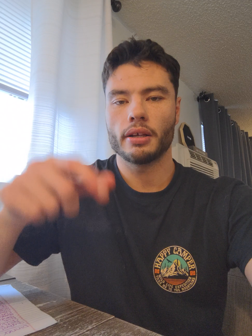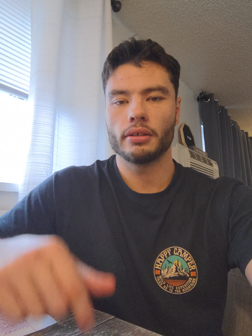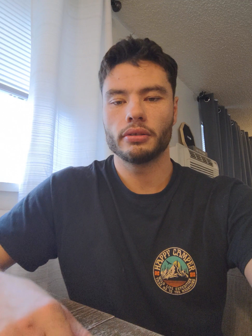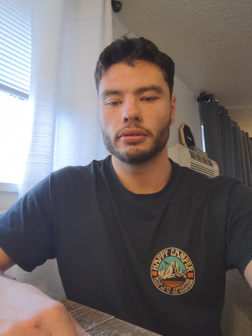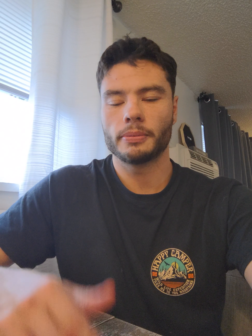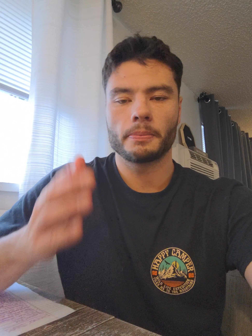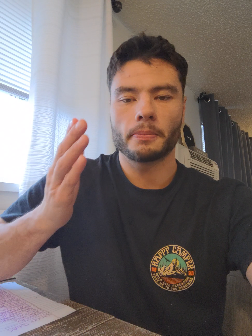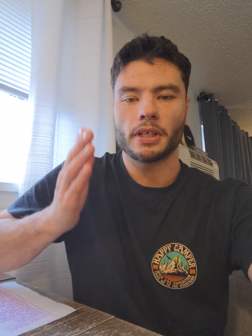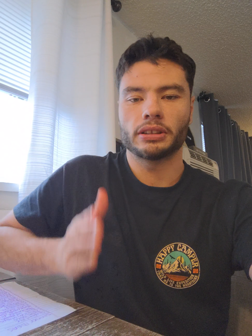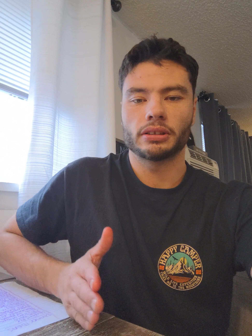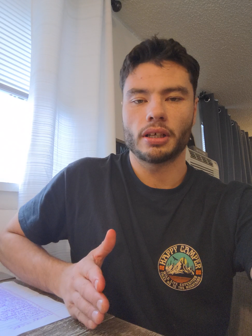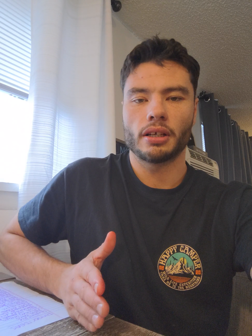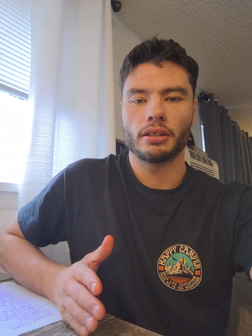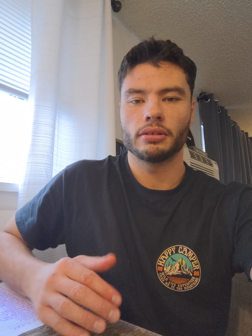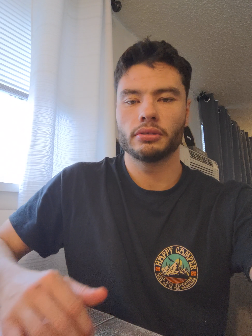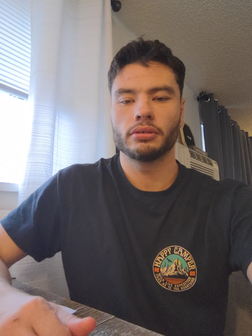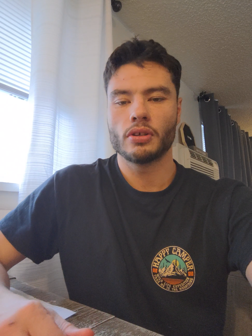beside